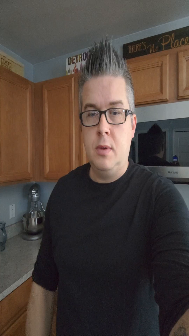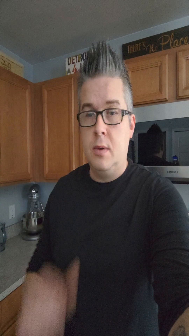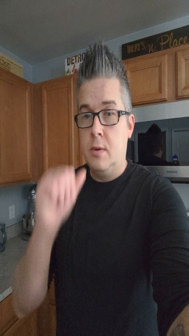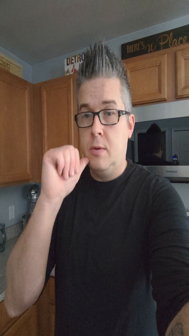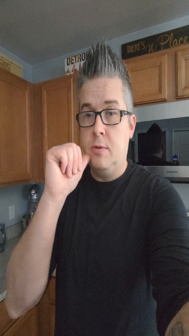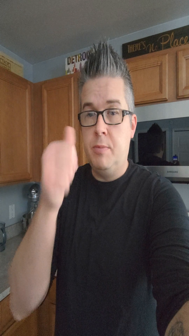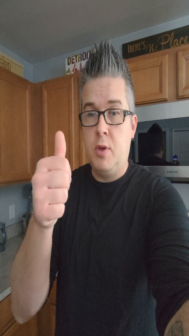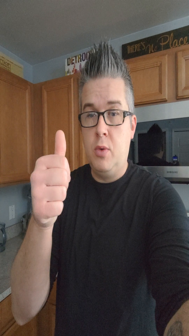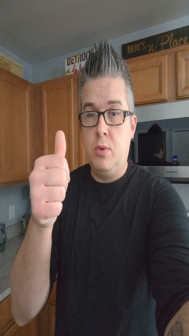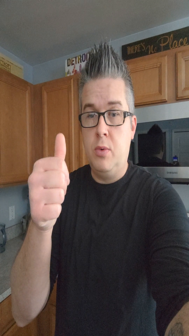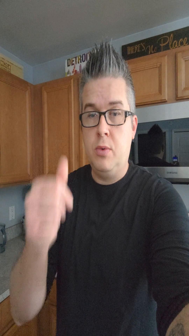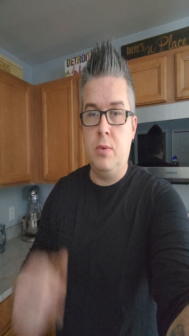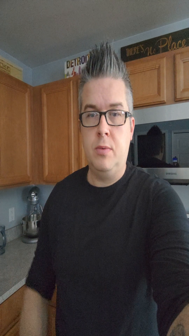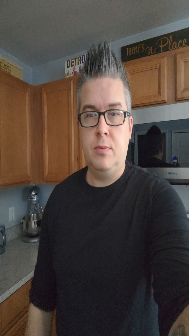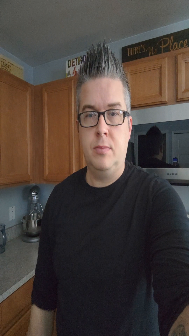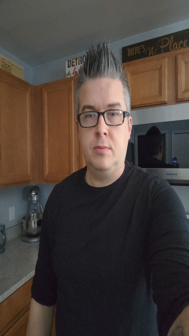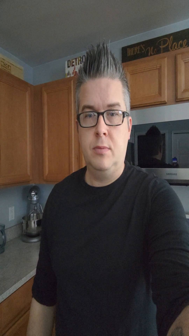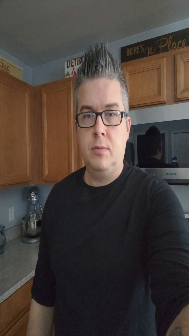tomorrow